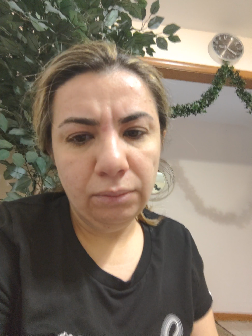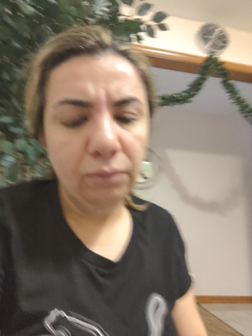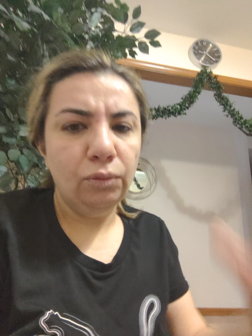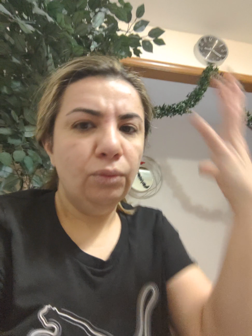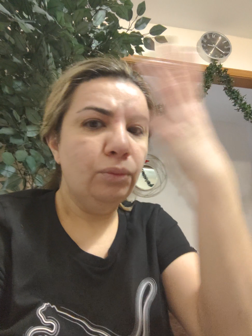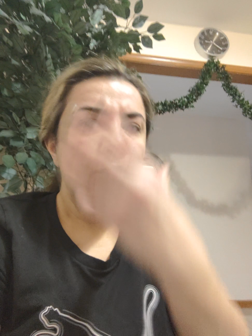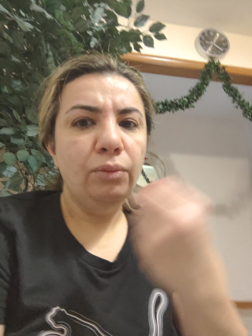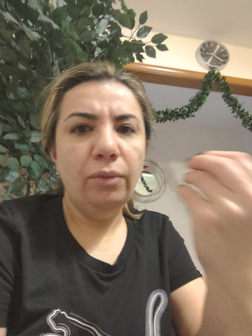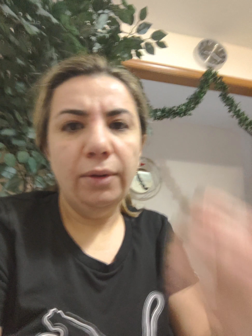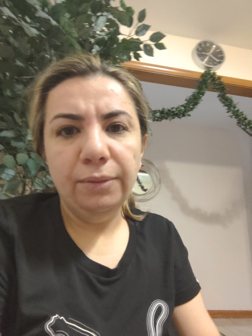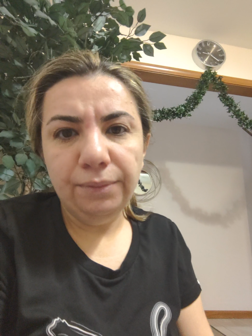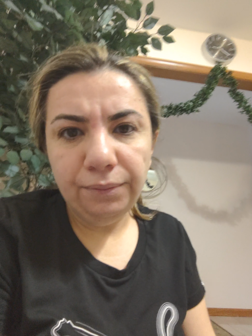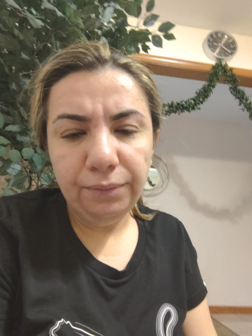pretty